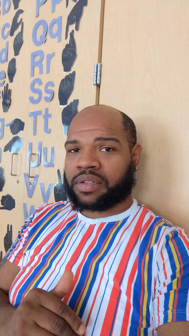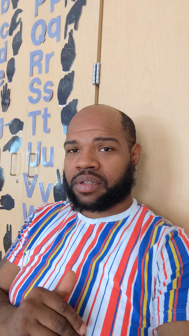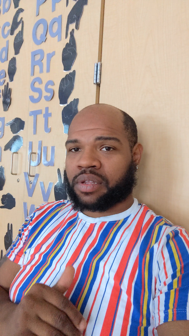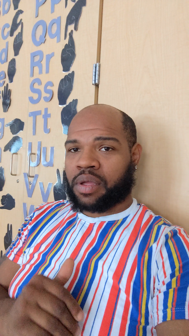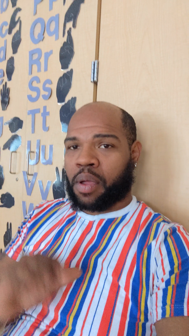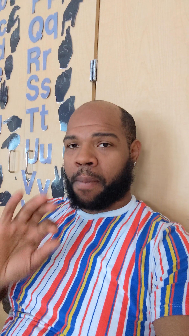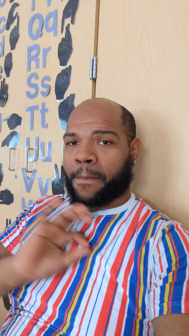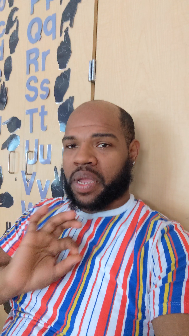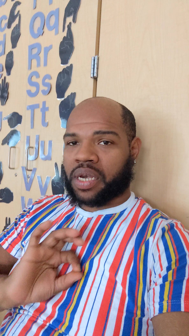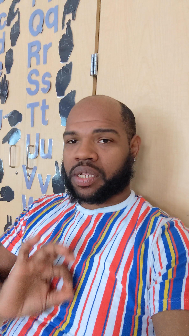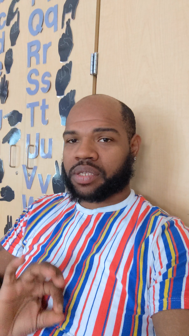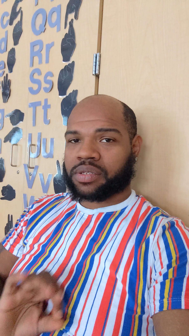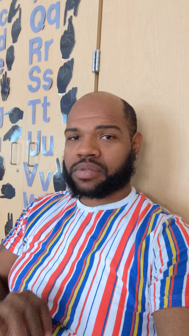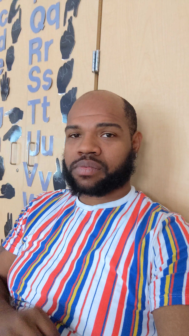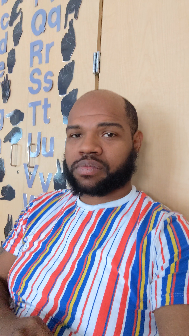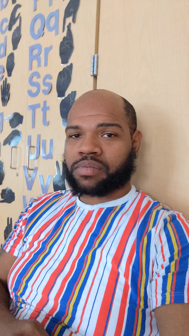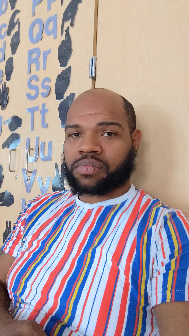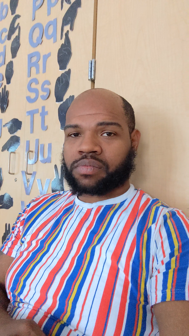button